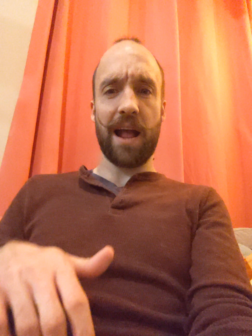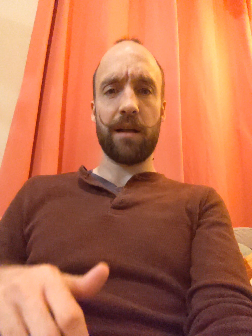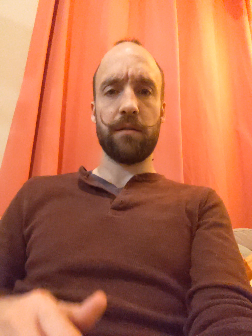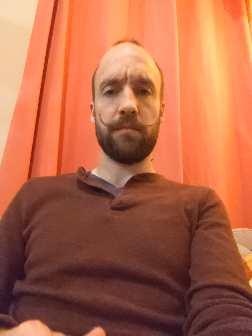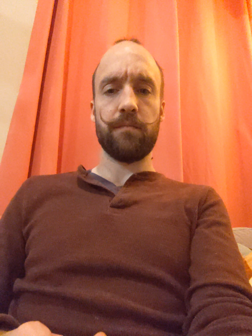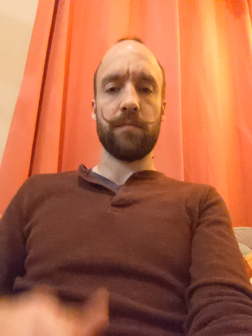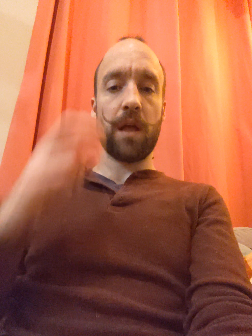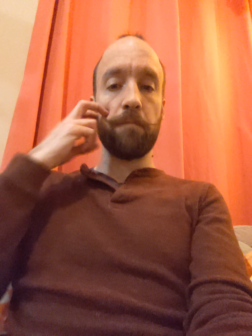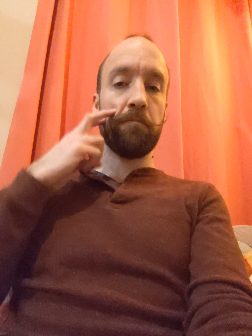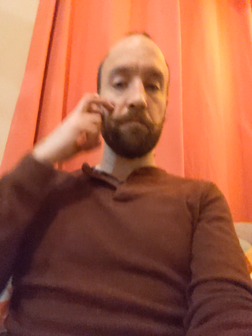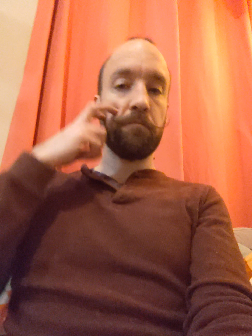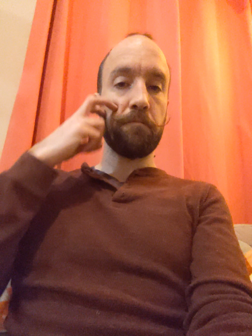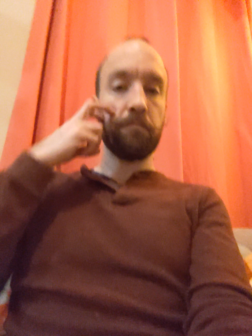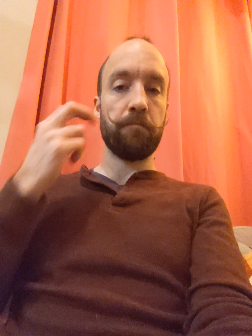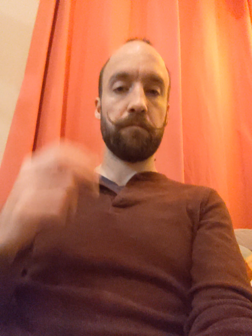gum